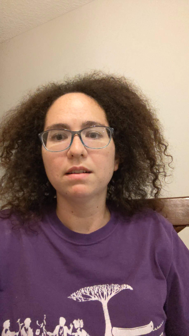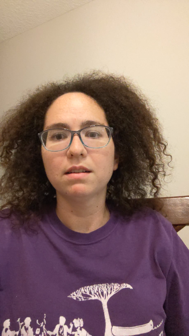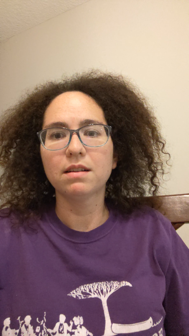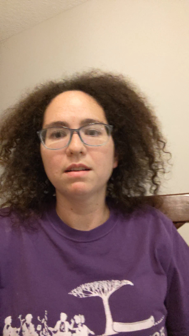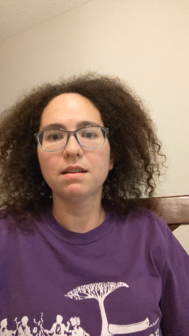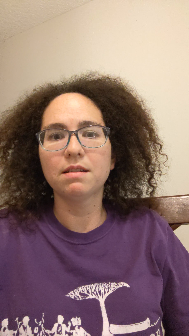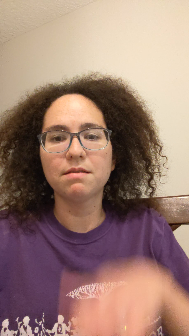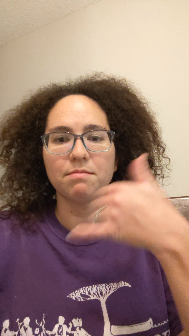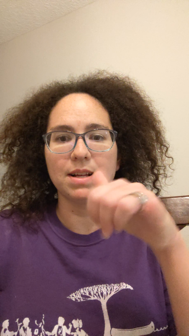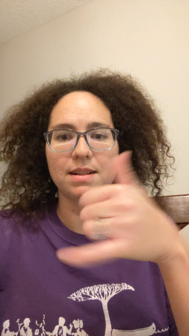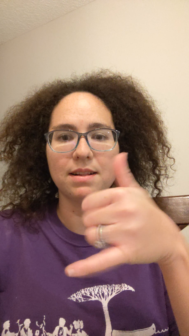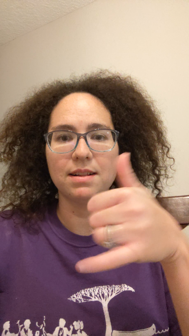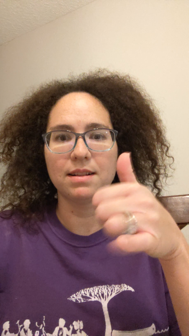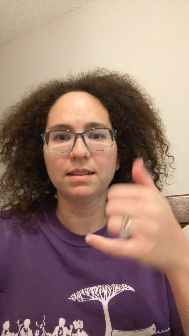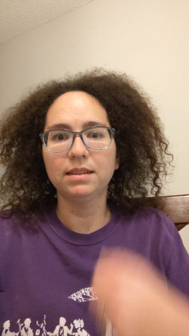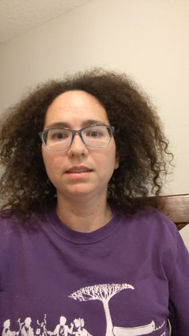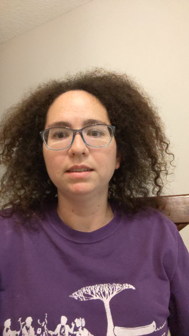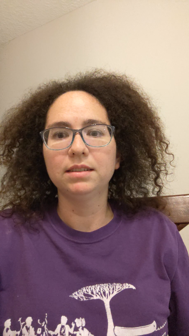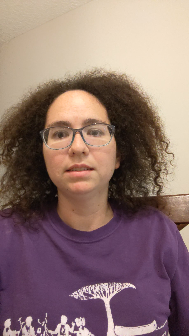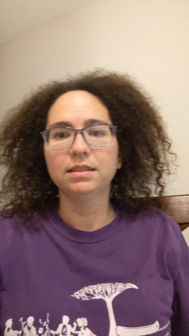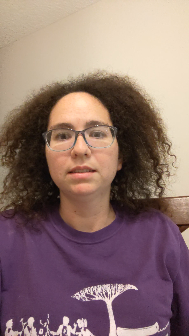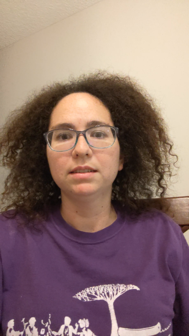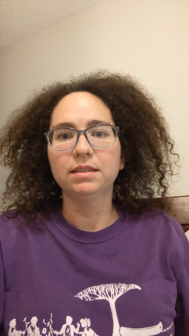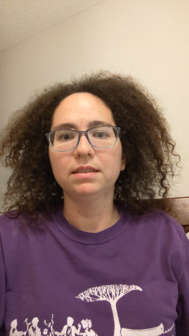party